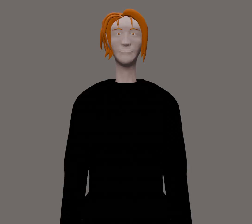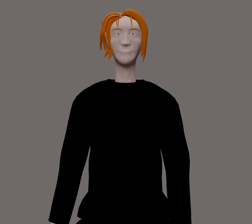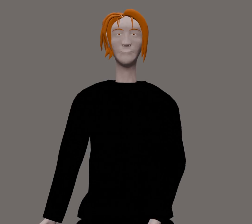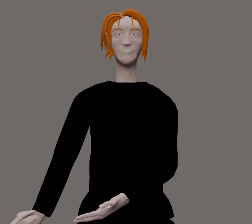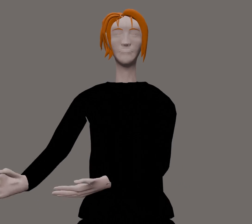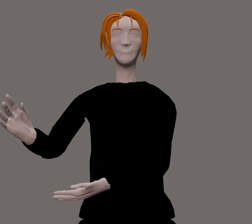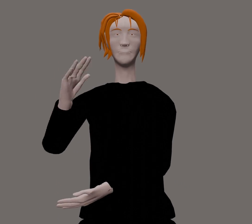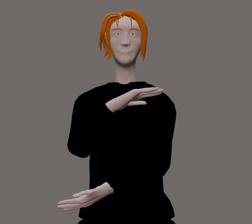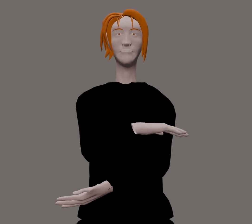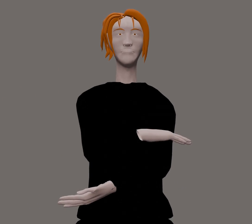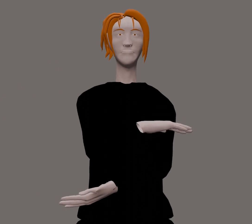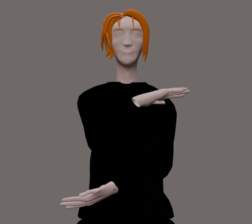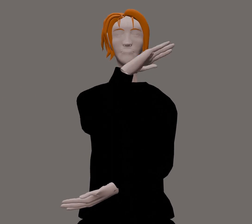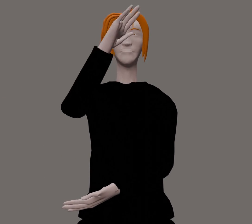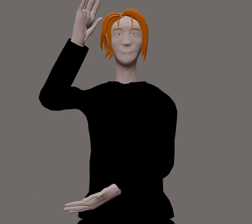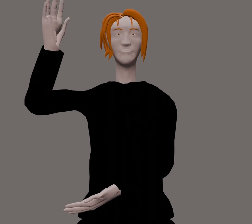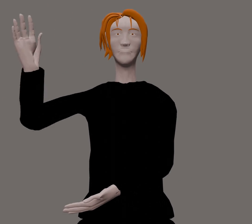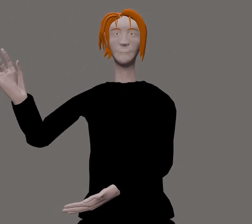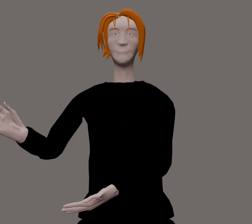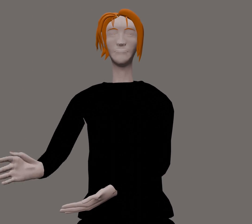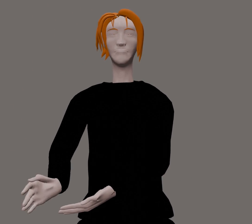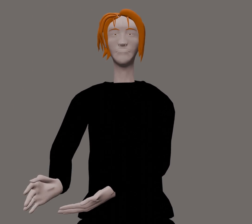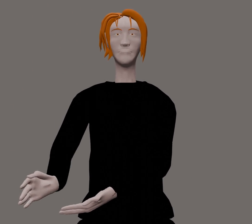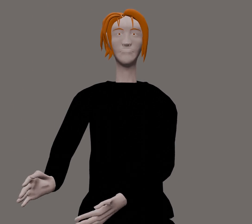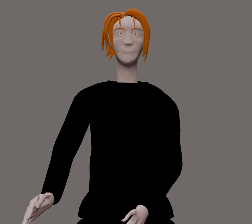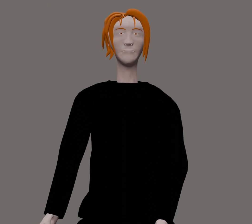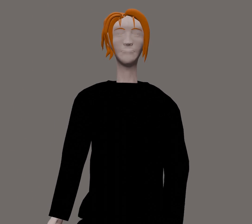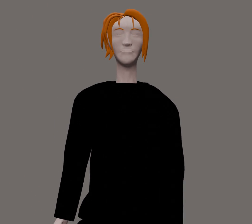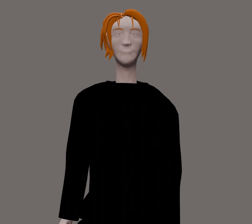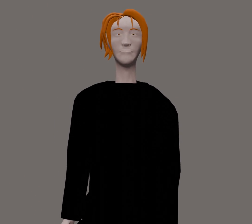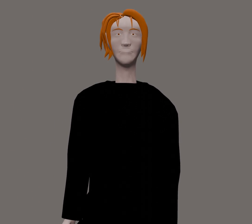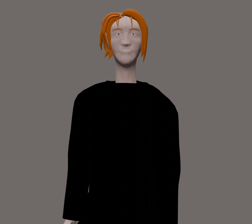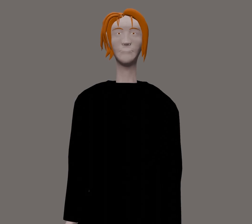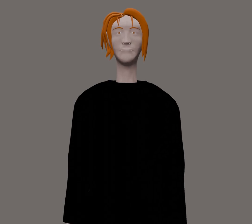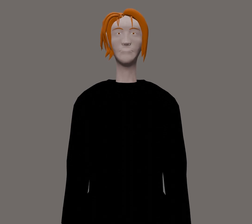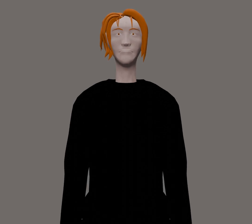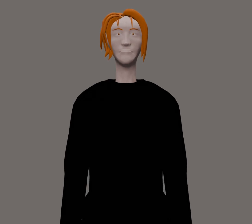Batch